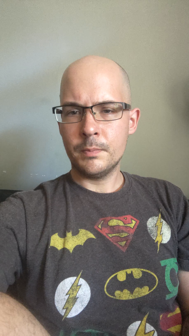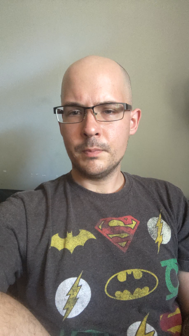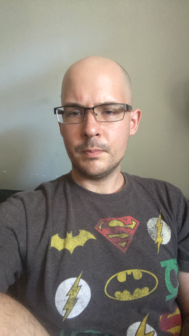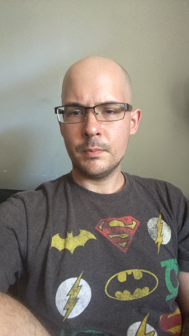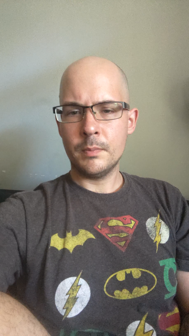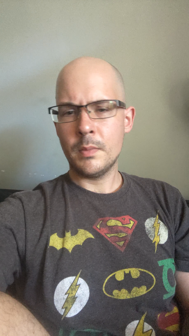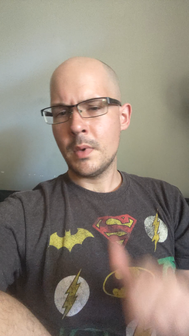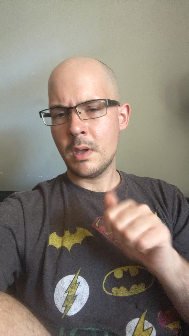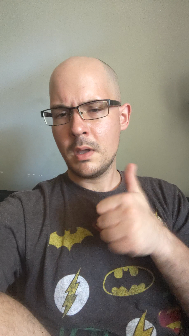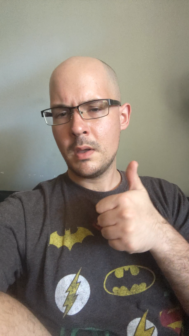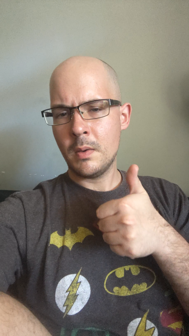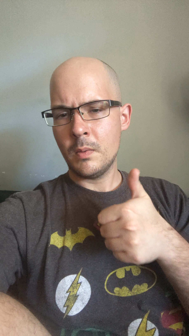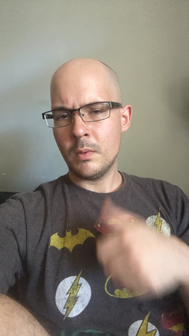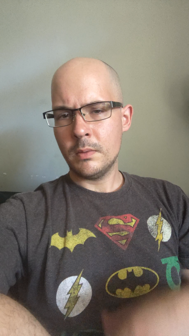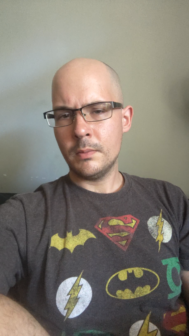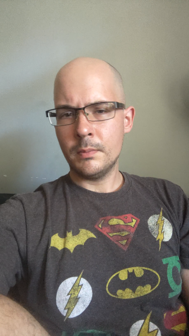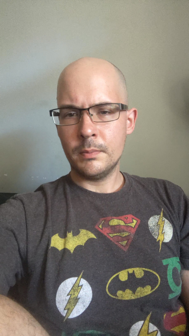how